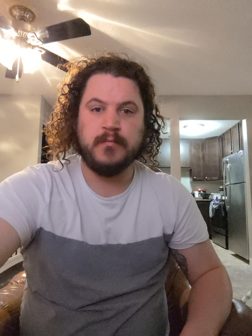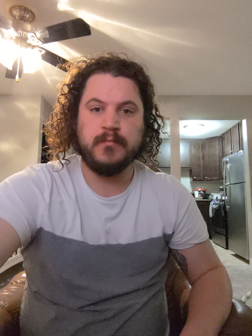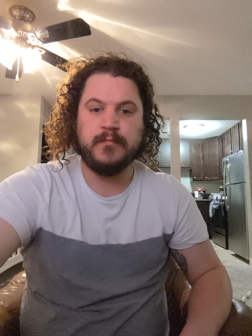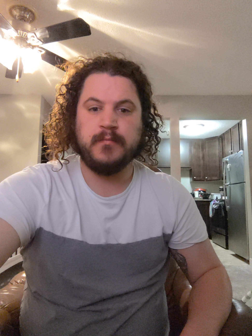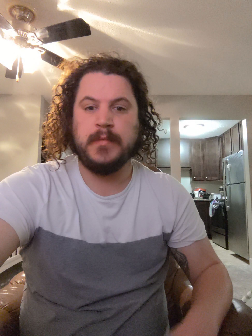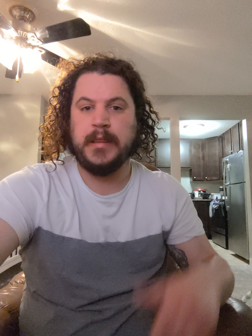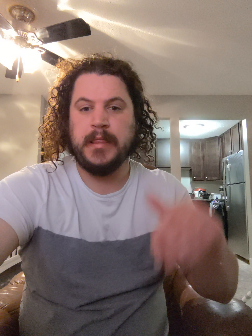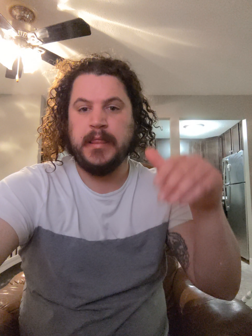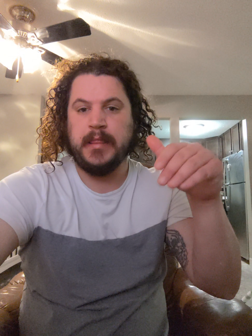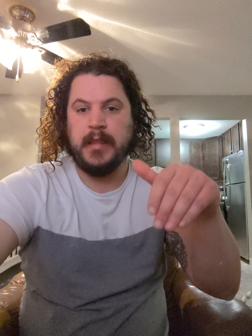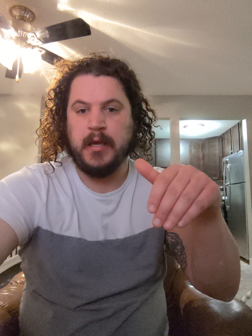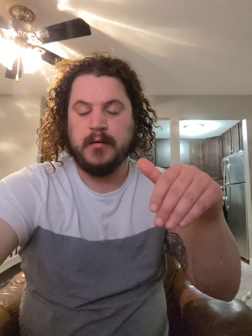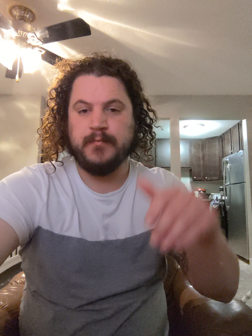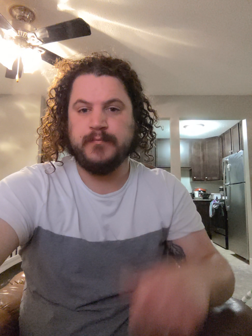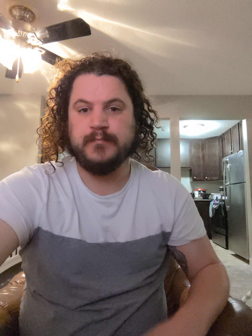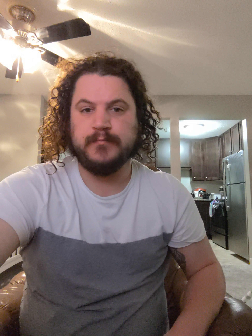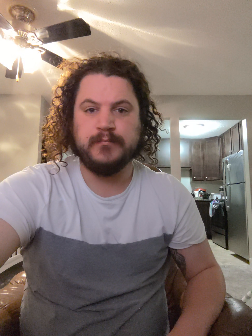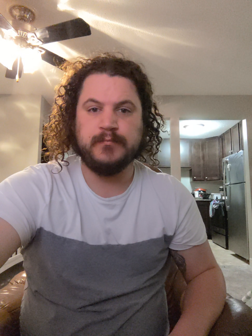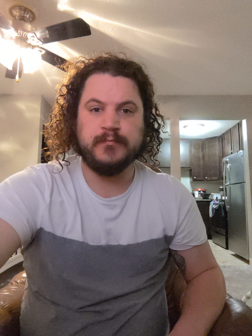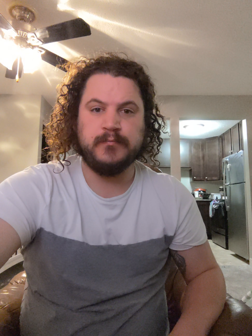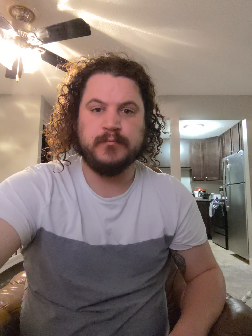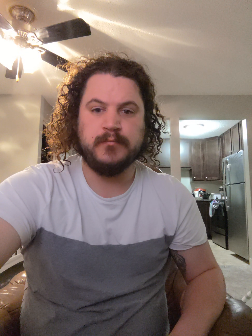night